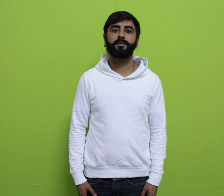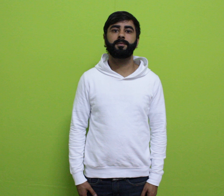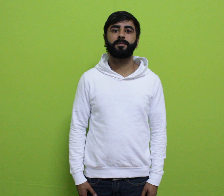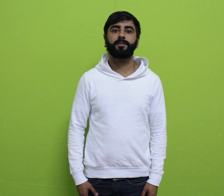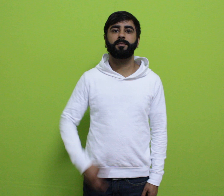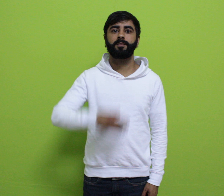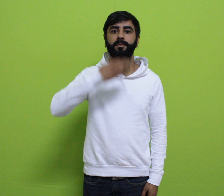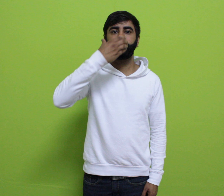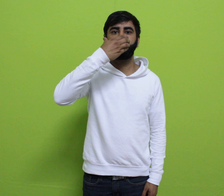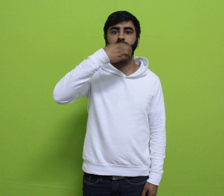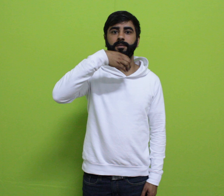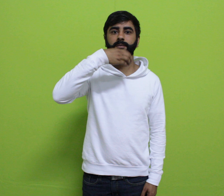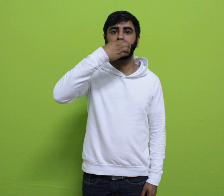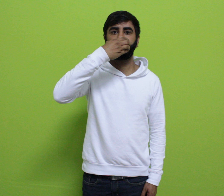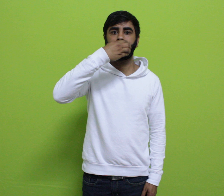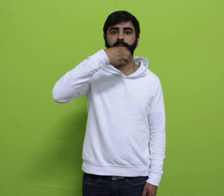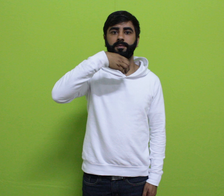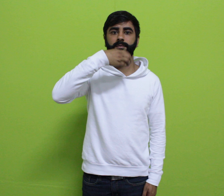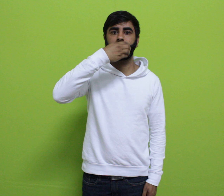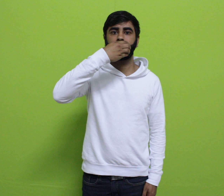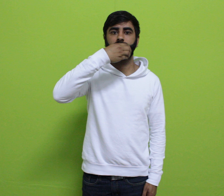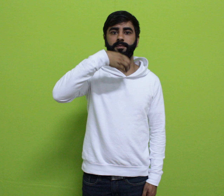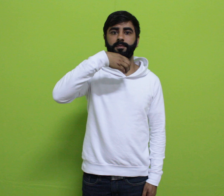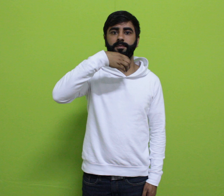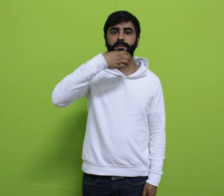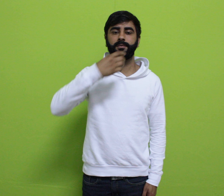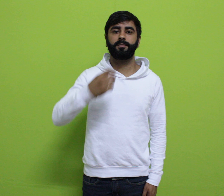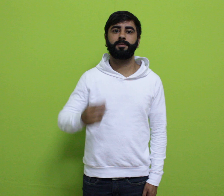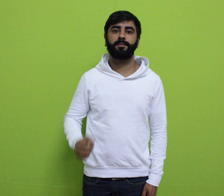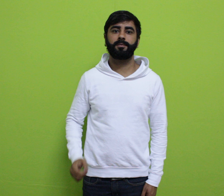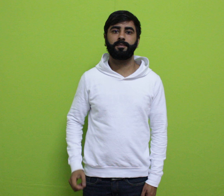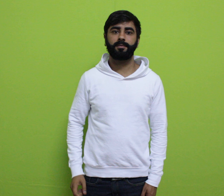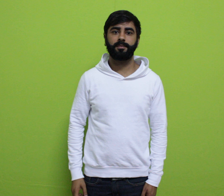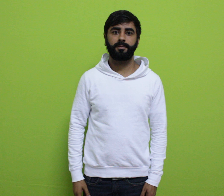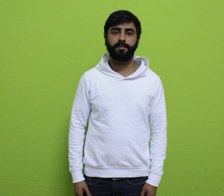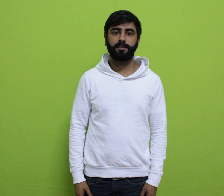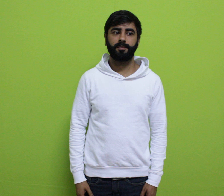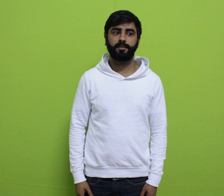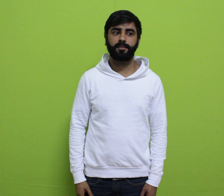maçã